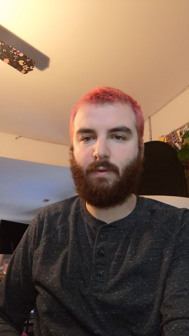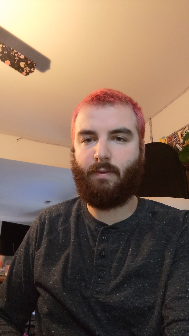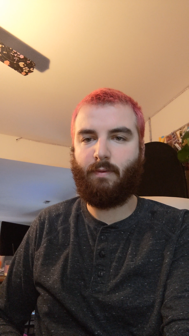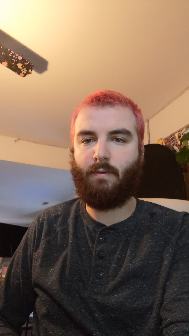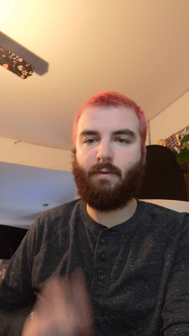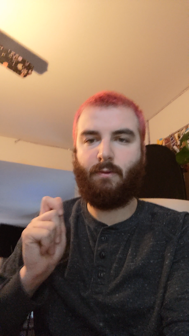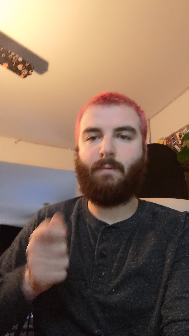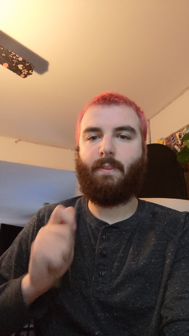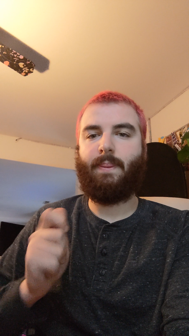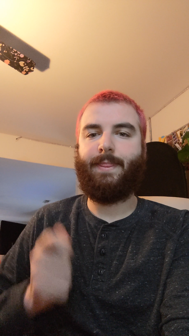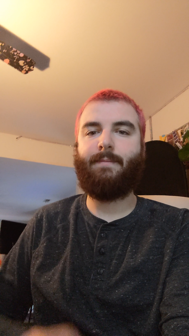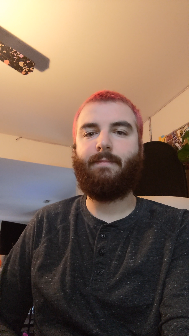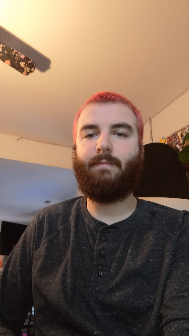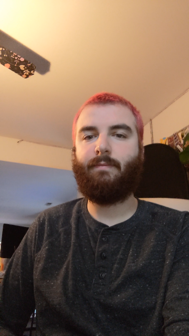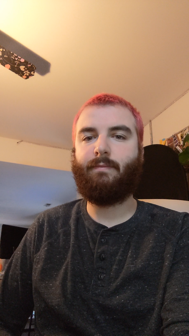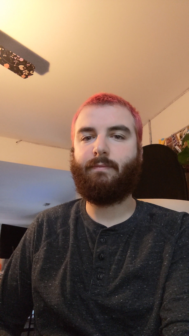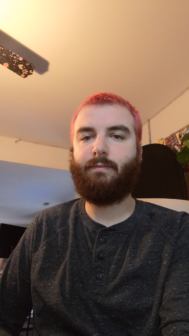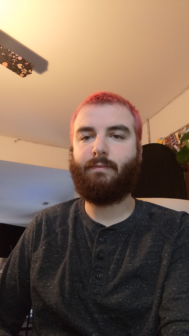cart